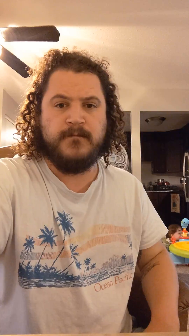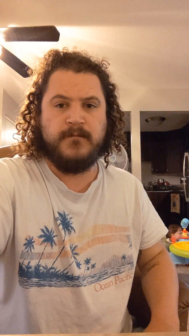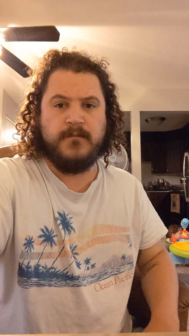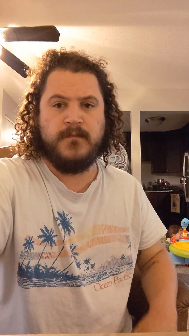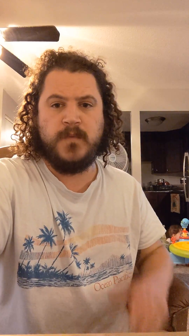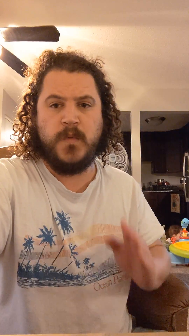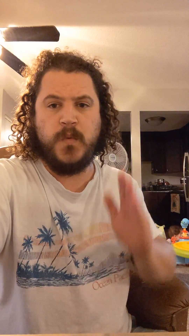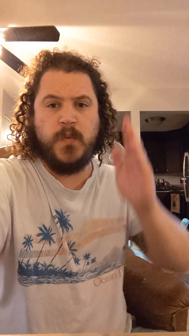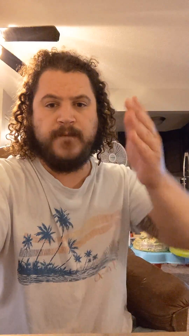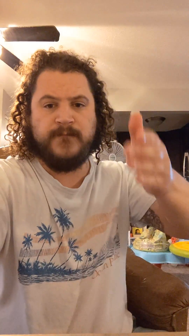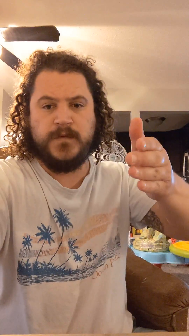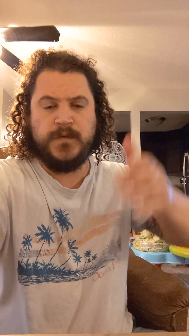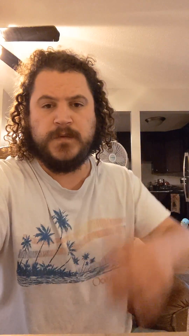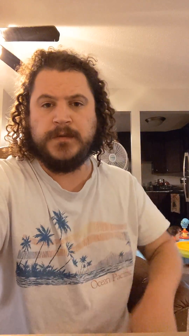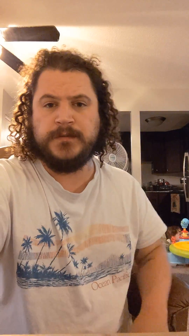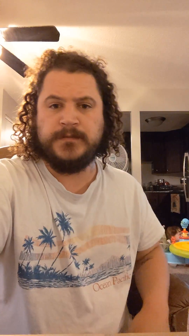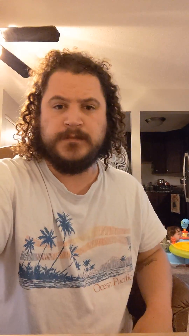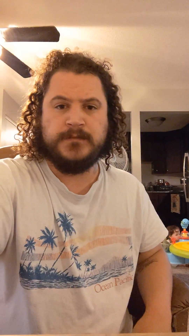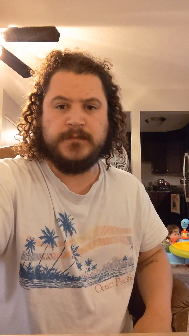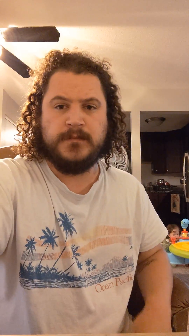over